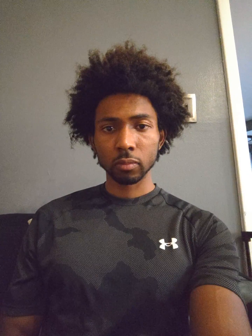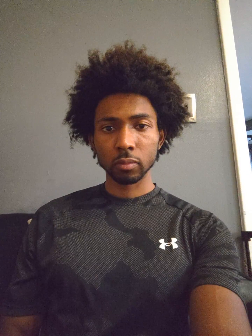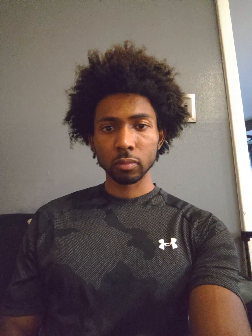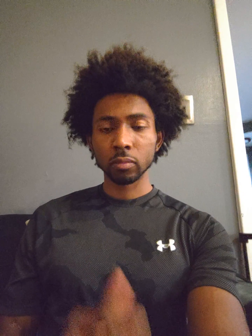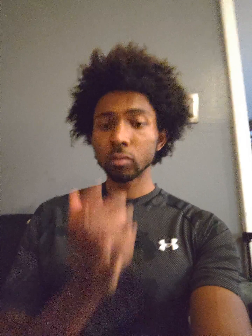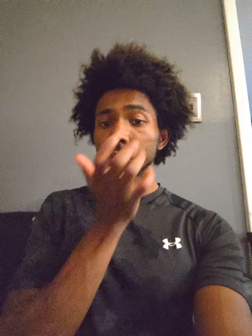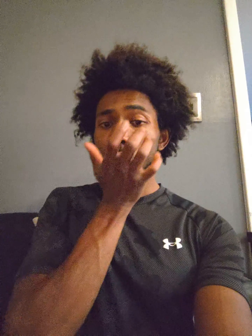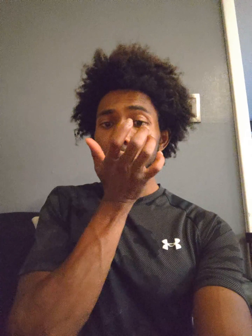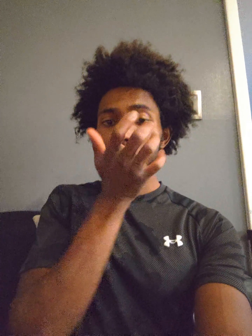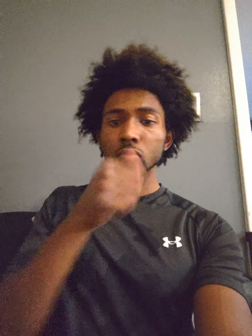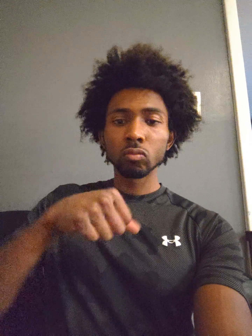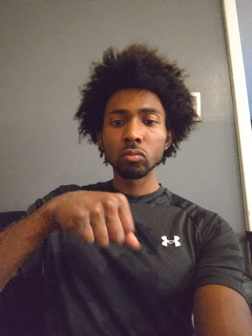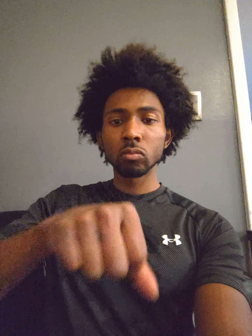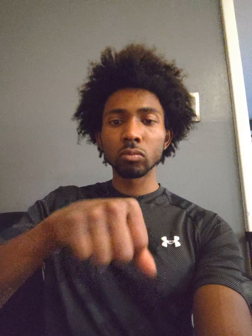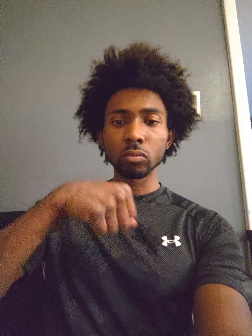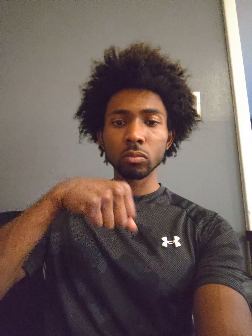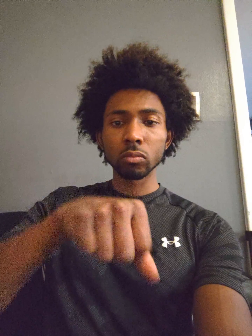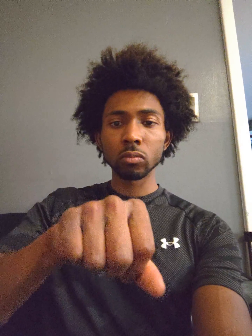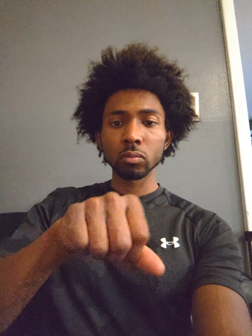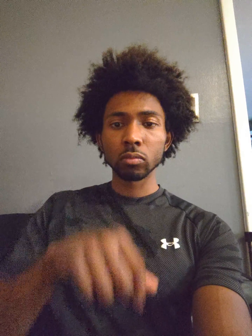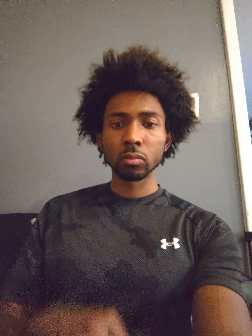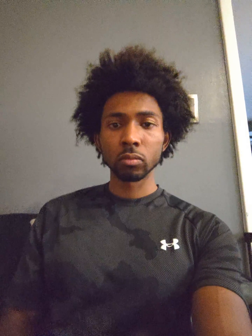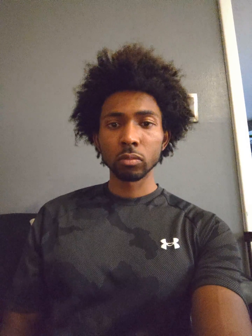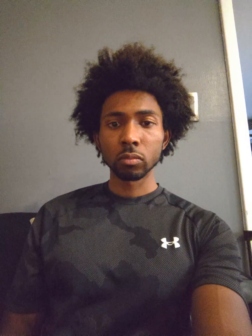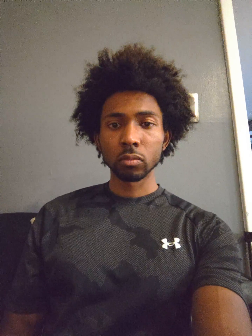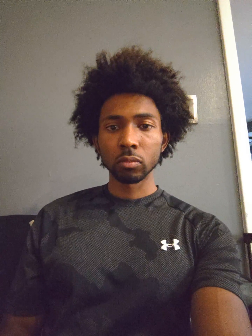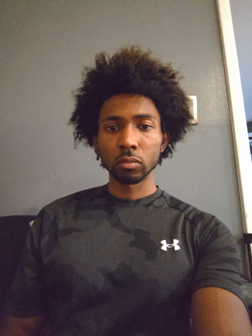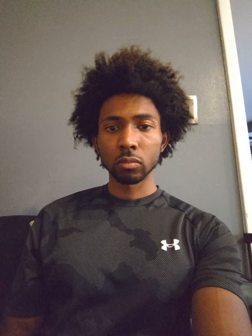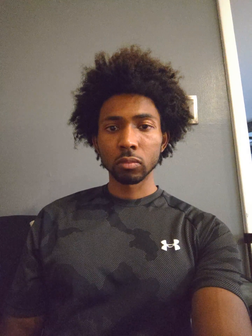lawn mower